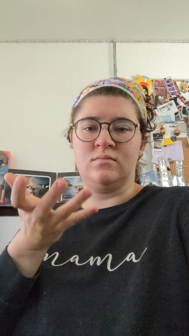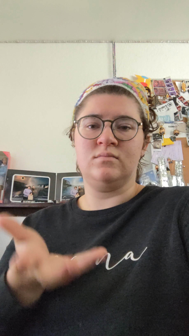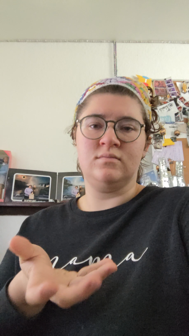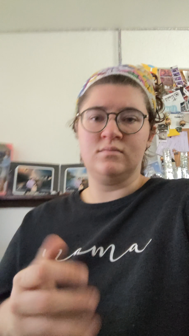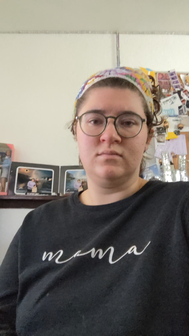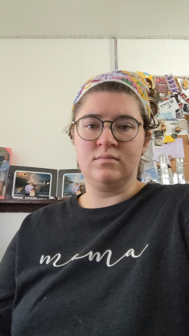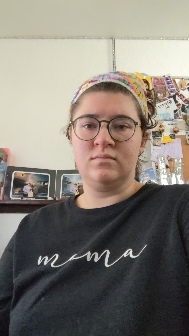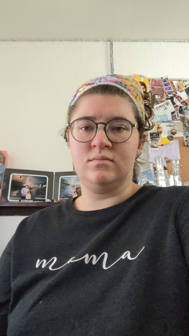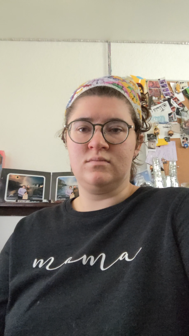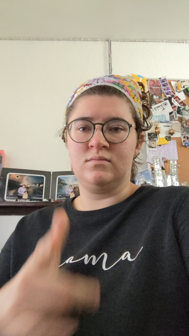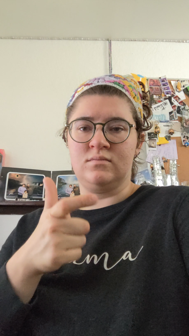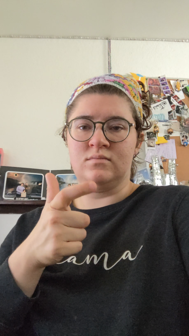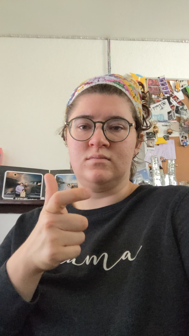run